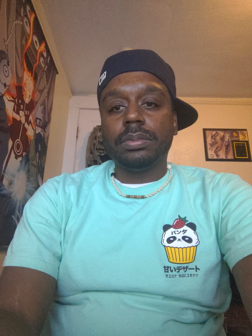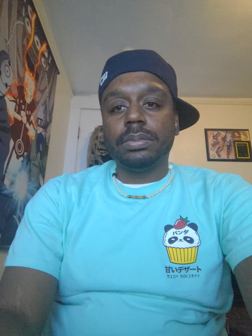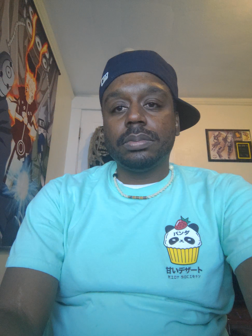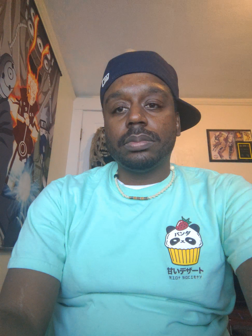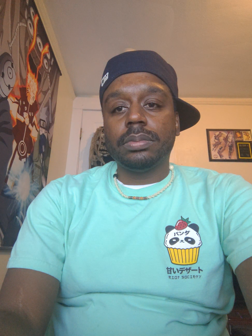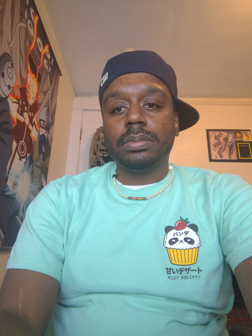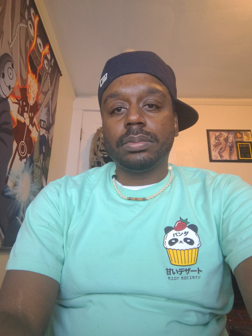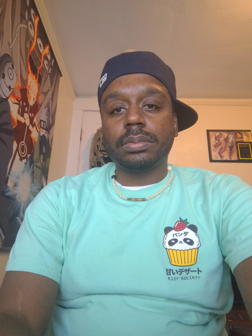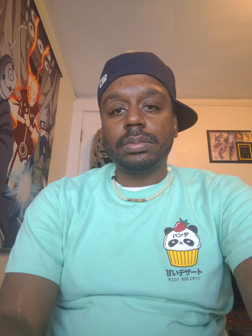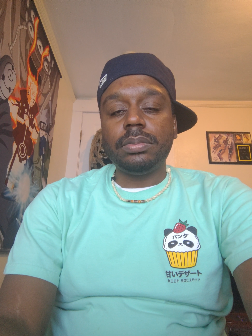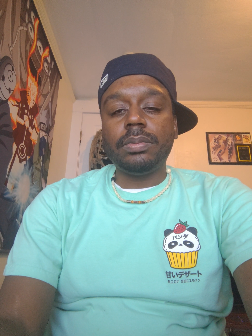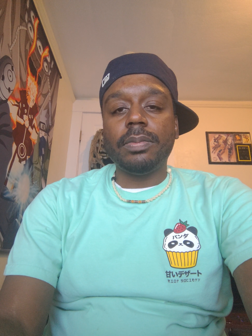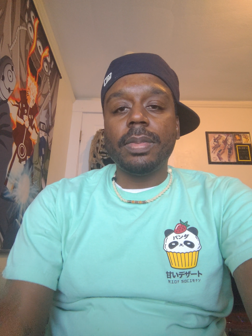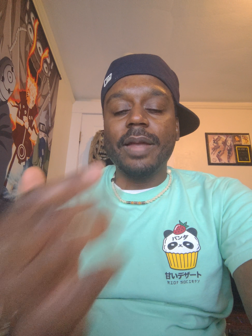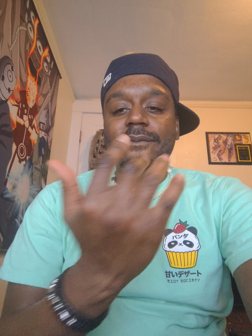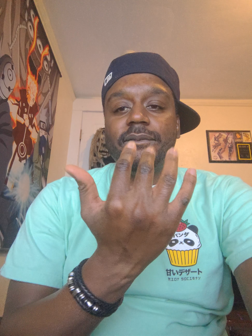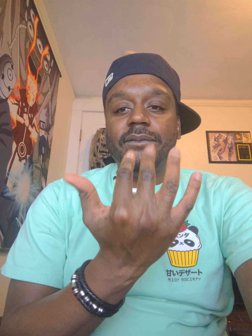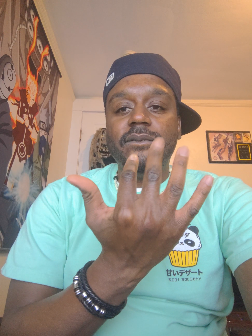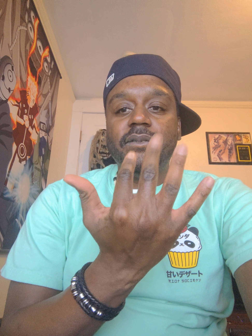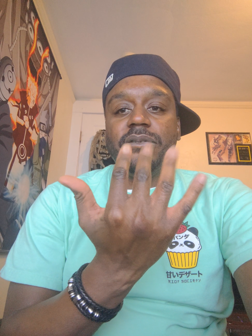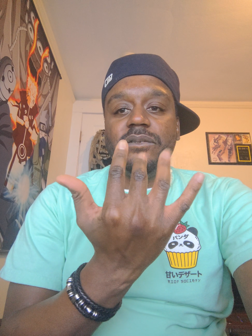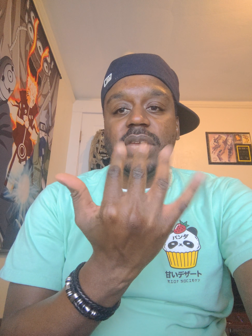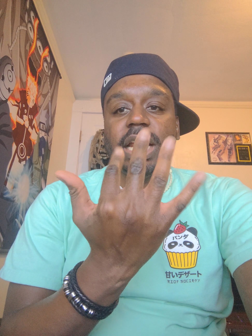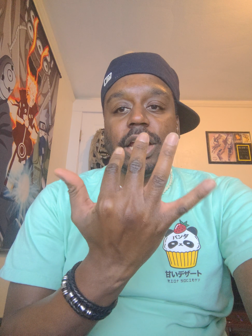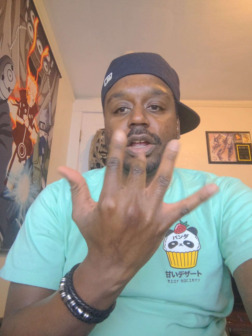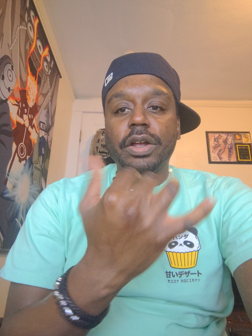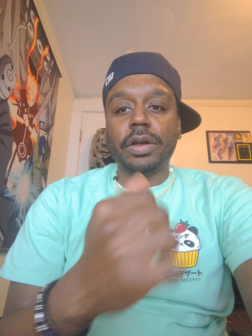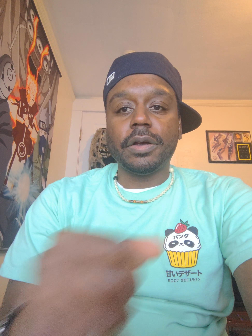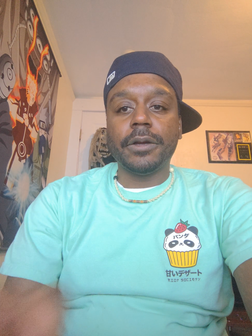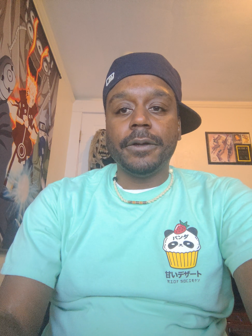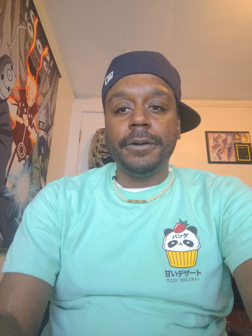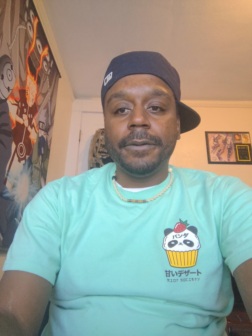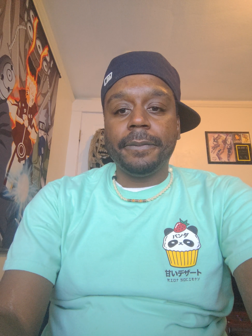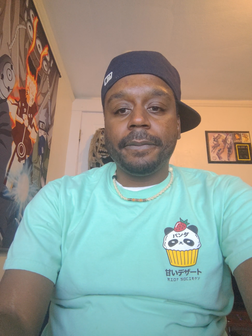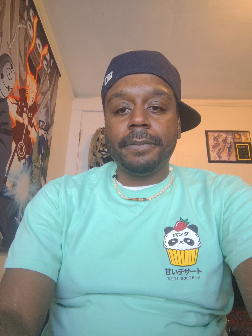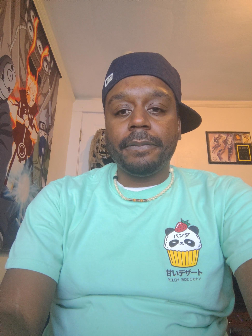finger